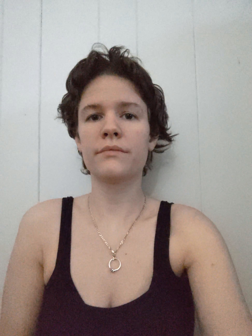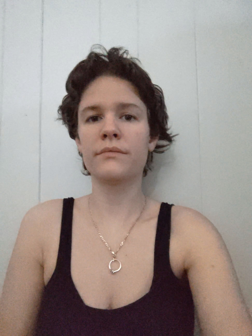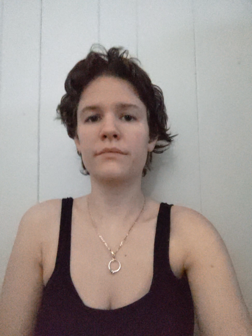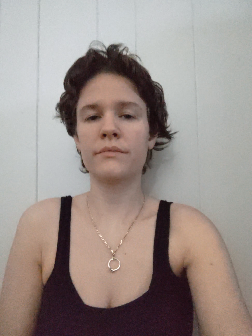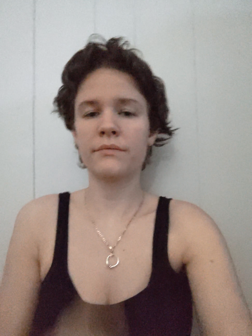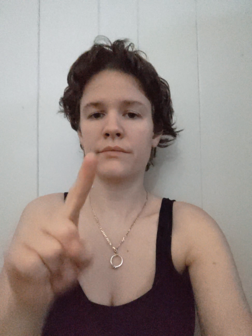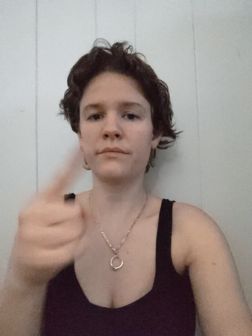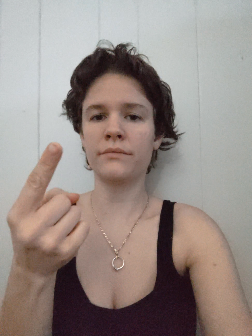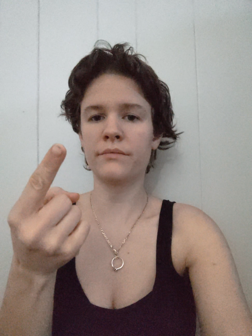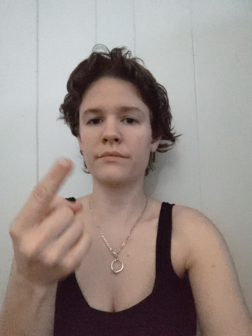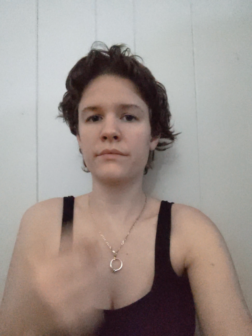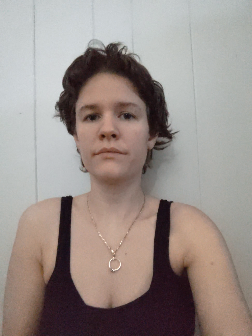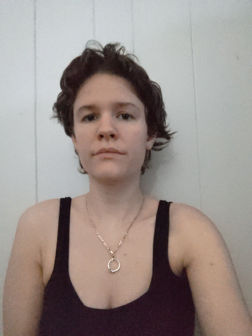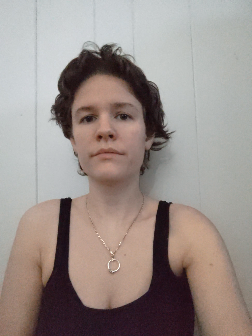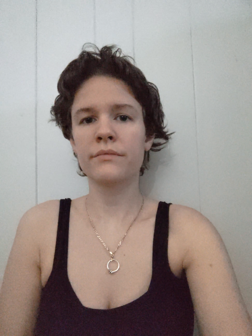first